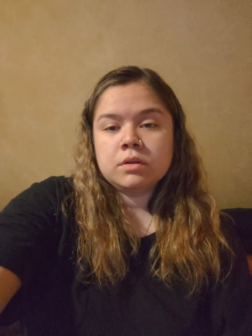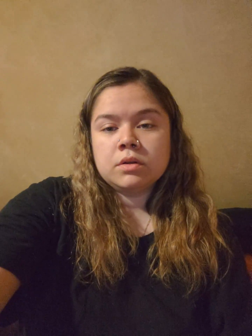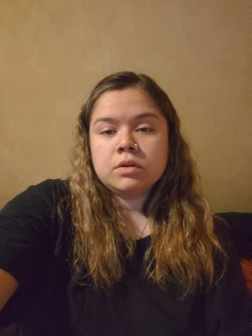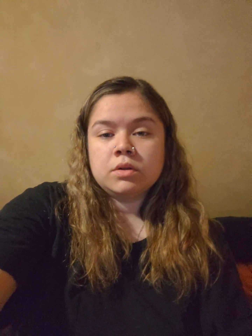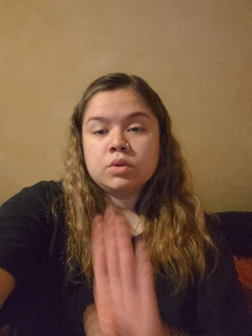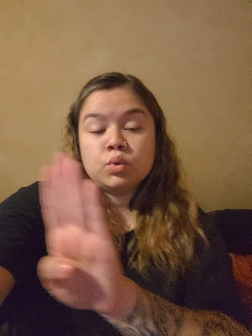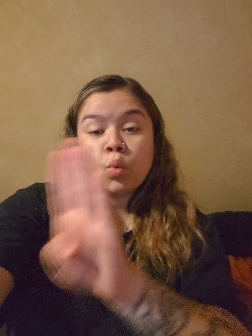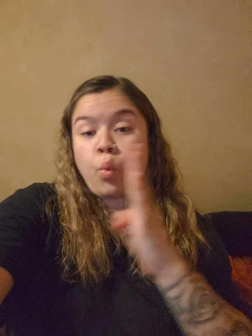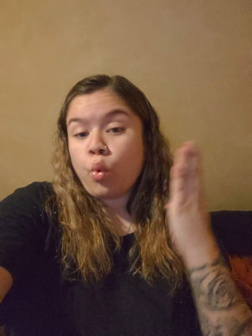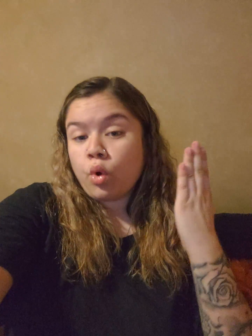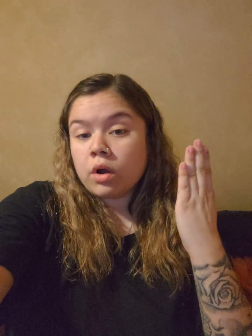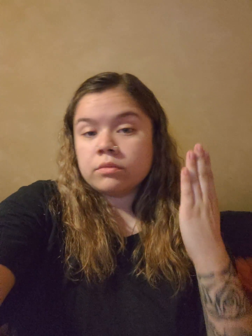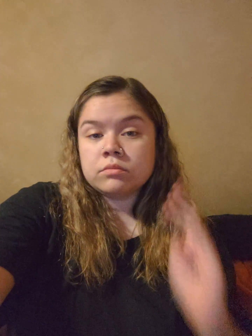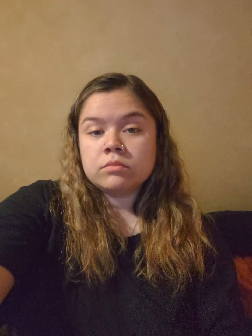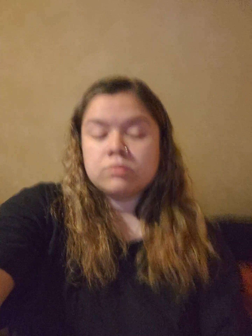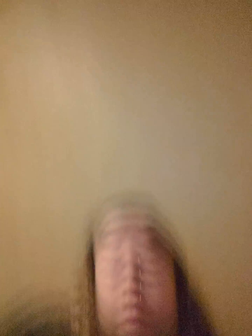door